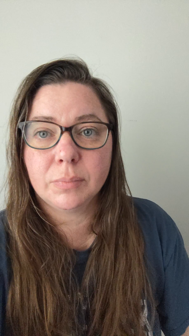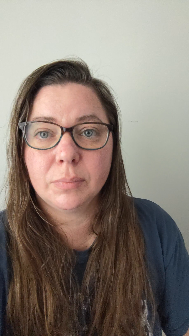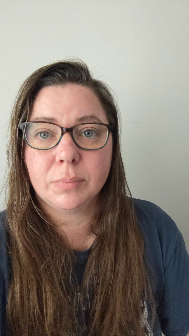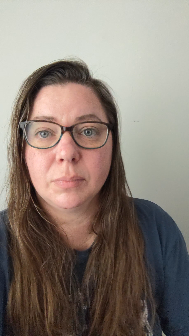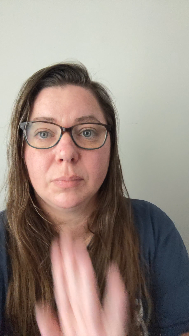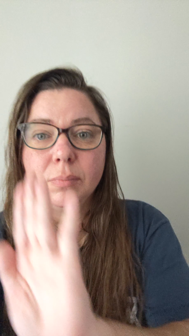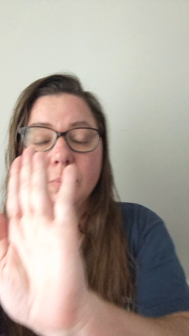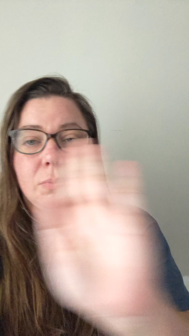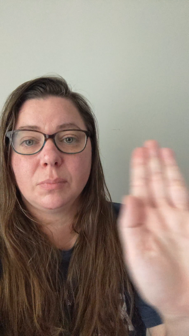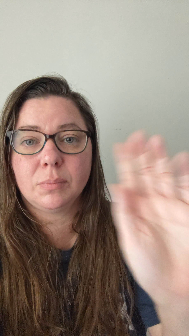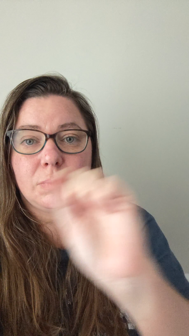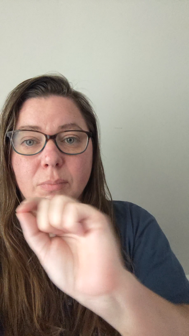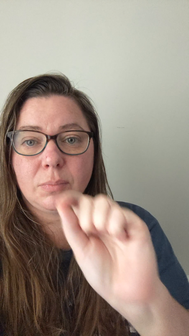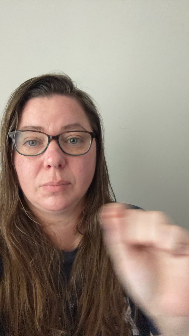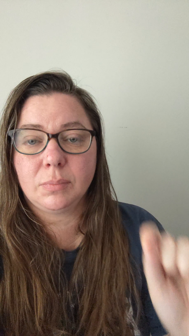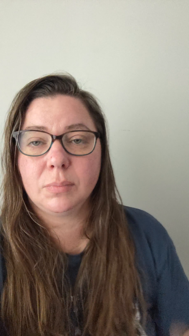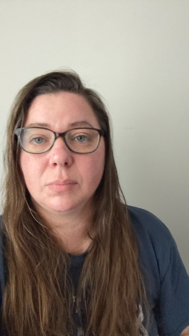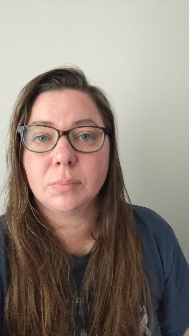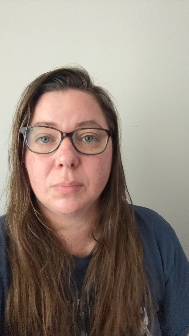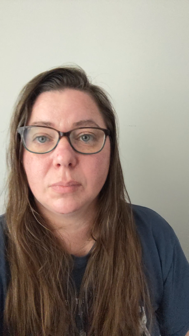chalk